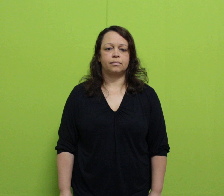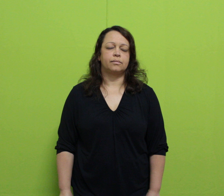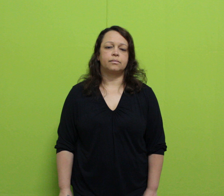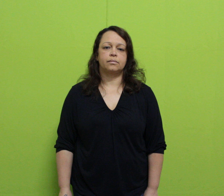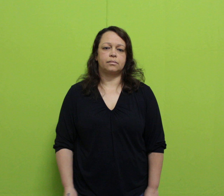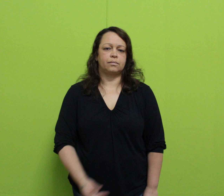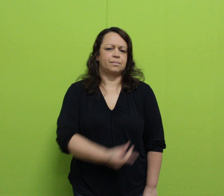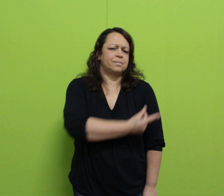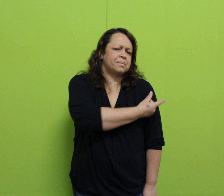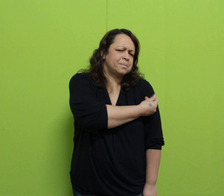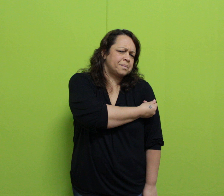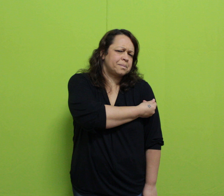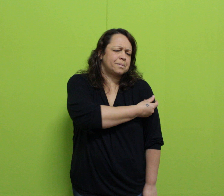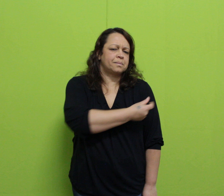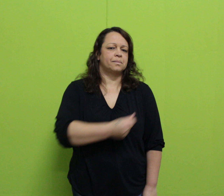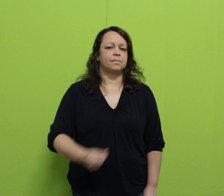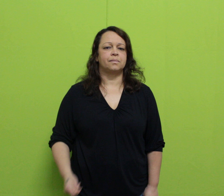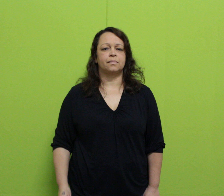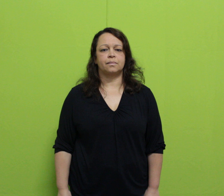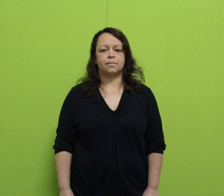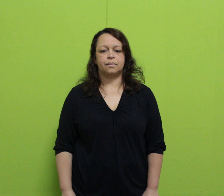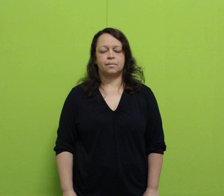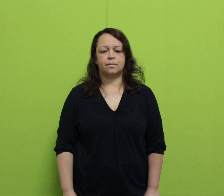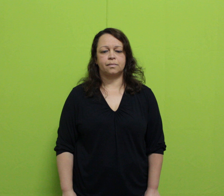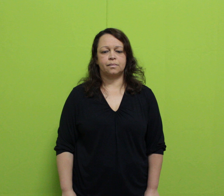vacina